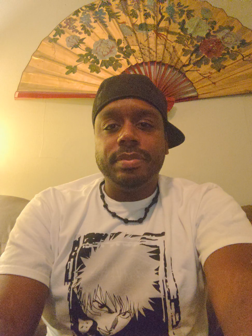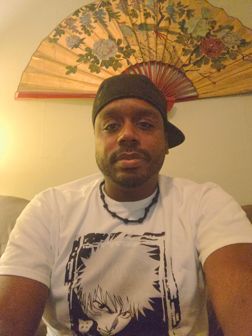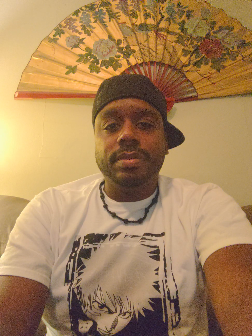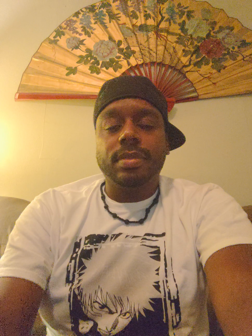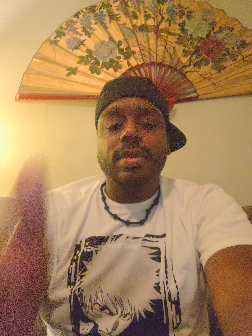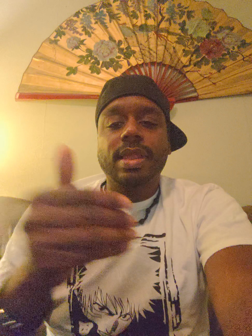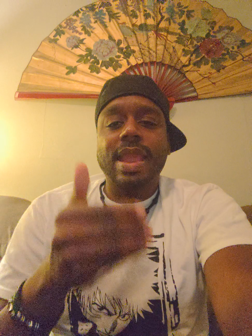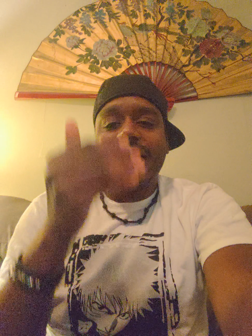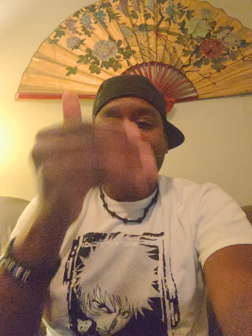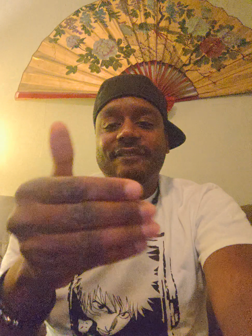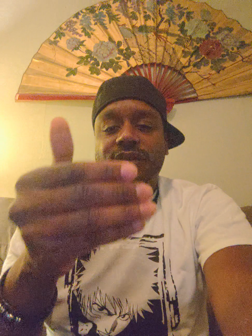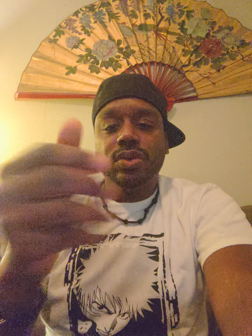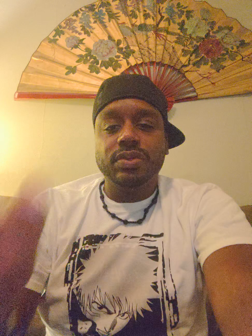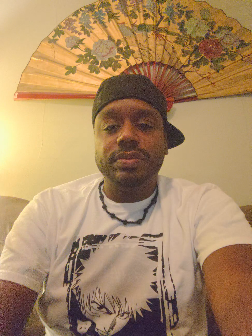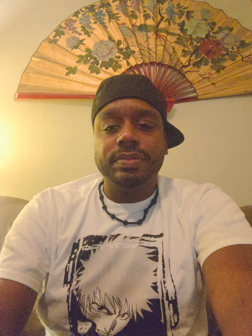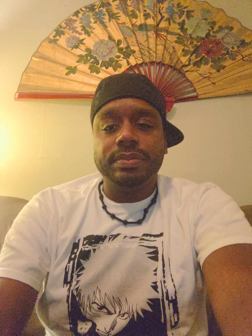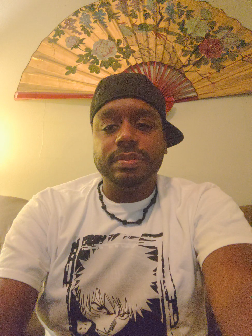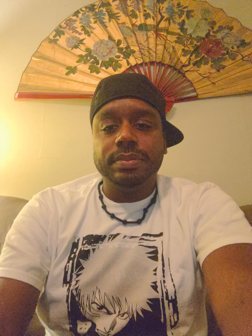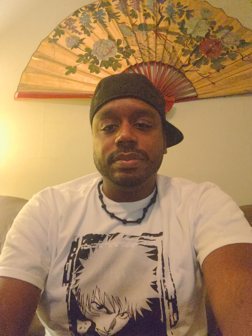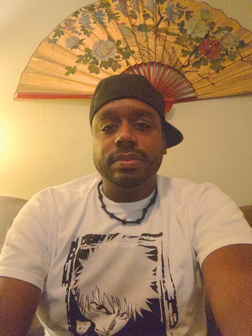after